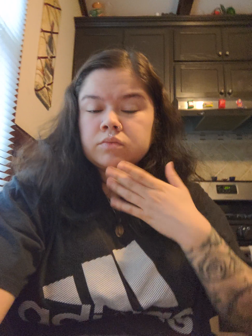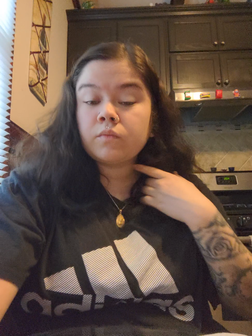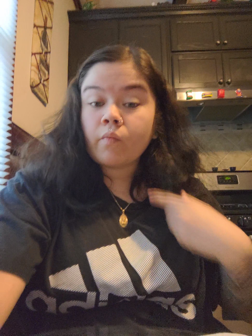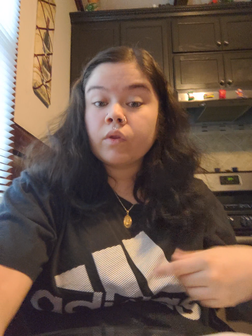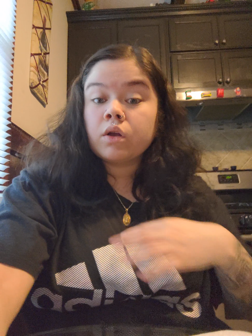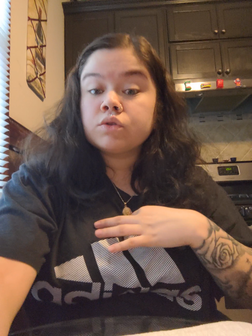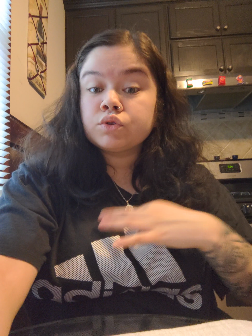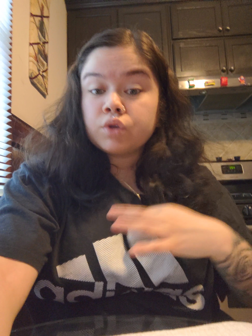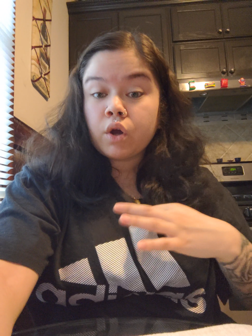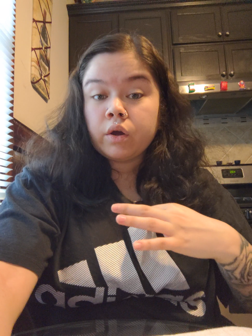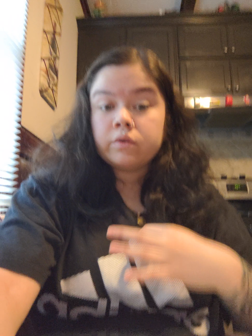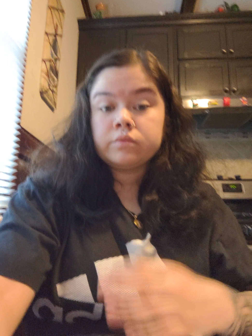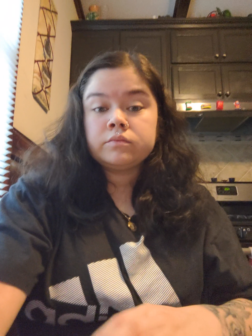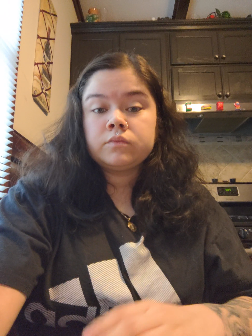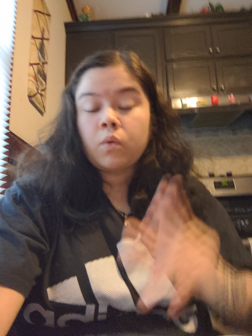shirt